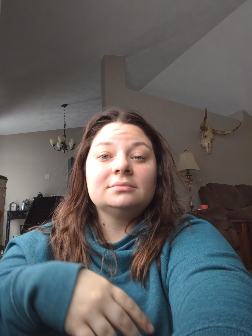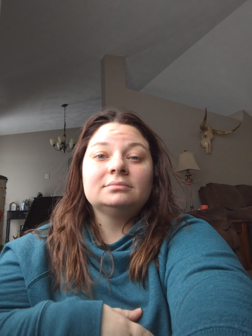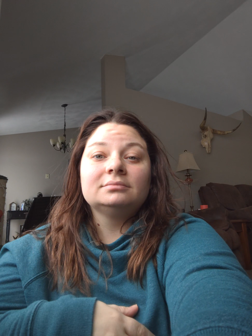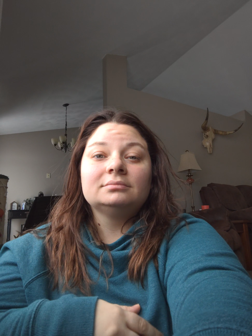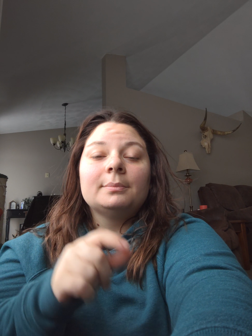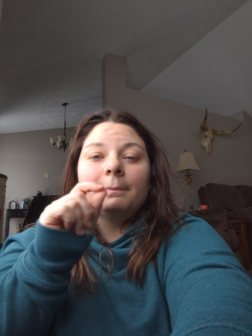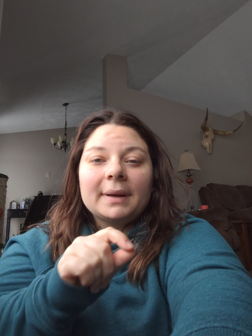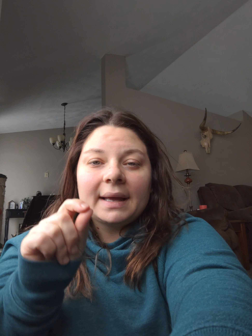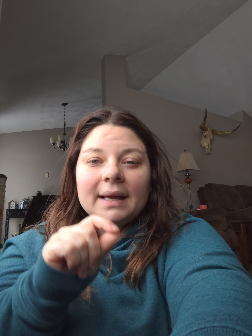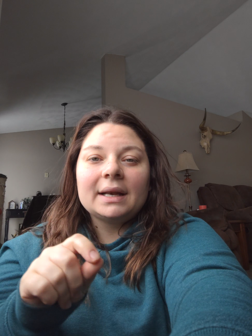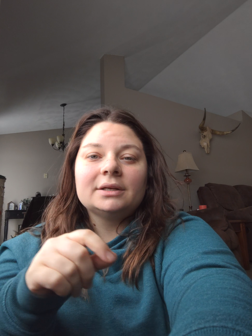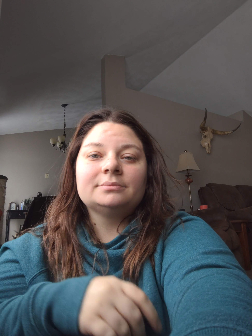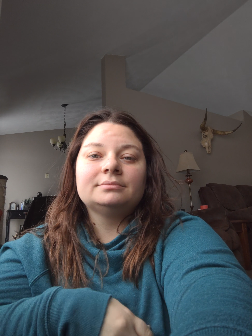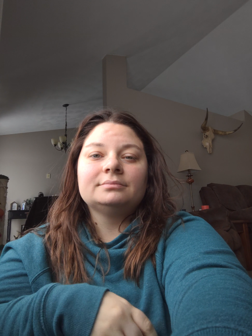pen